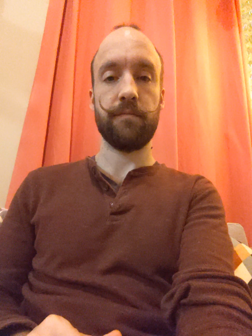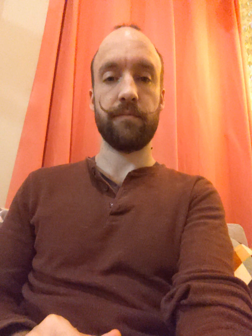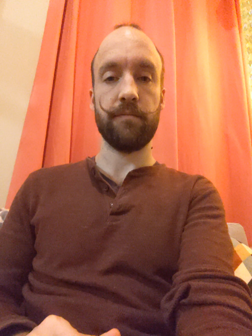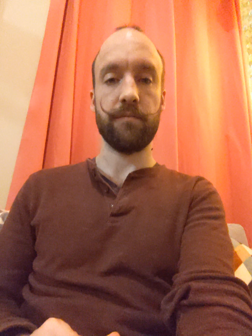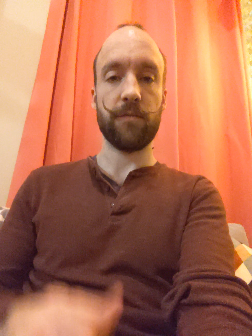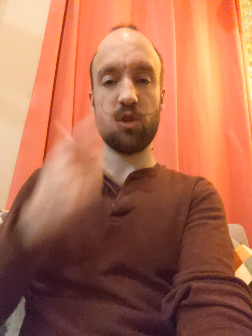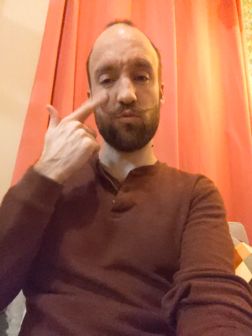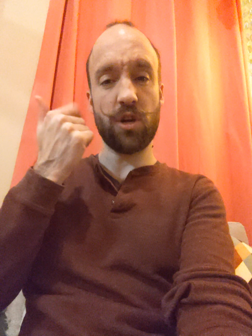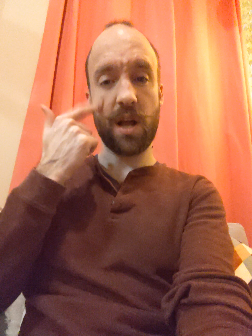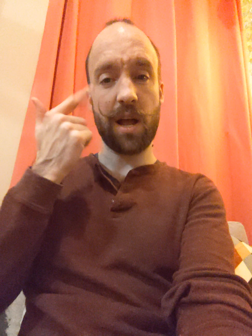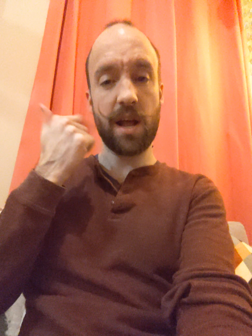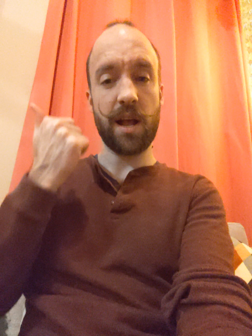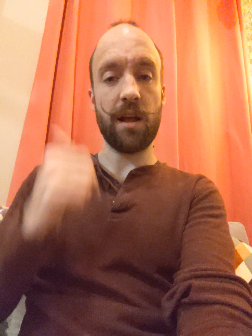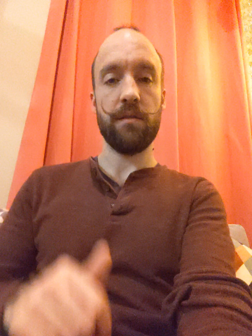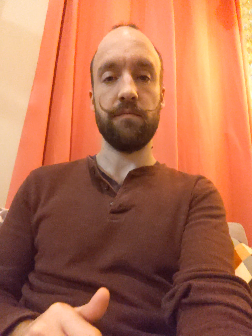cry